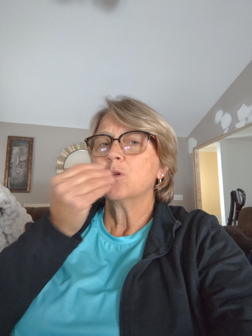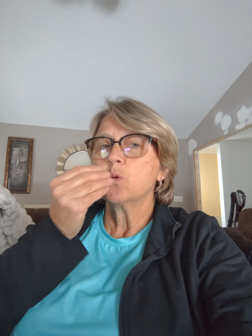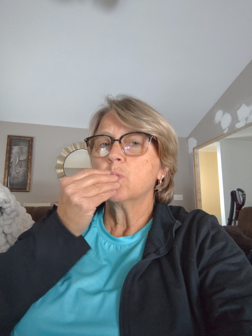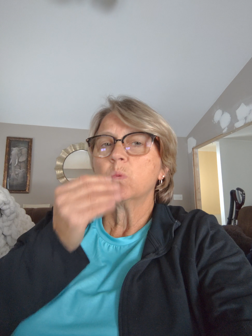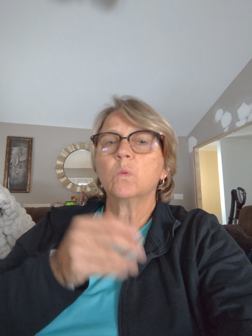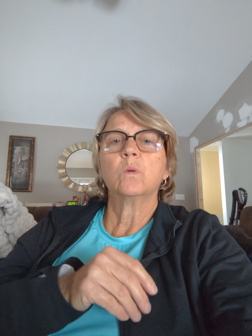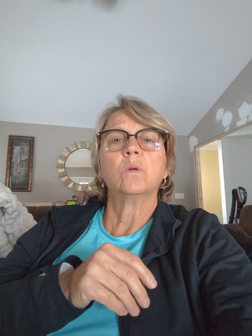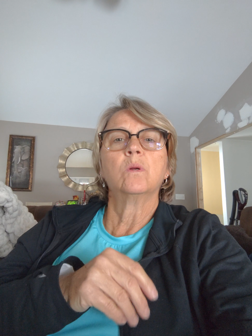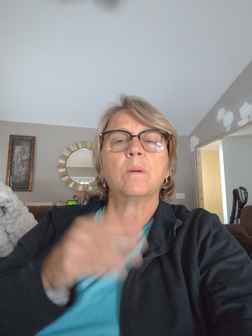food